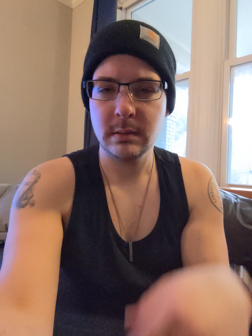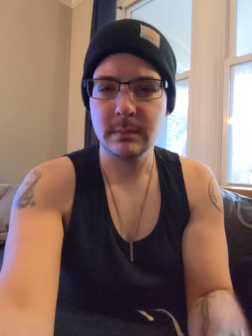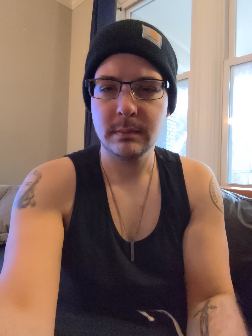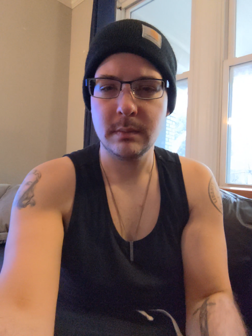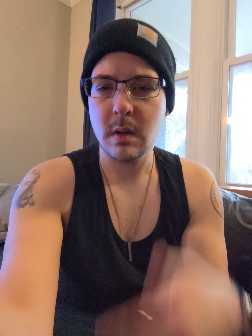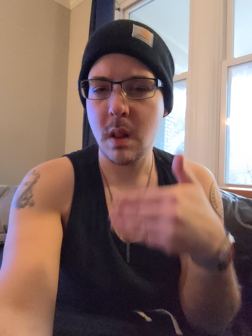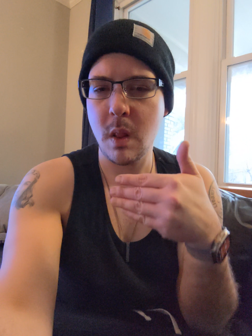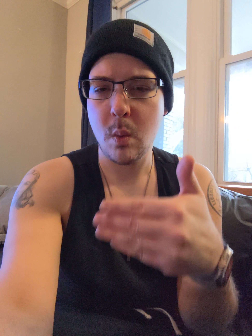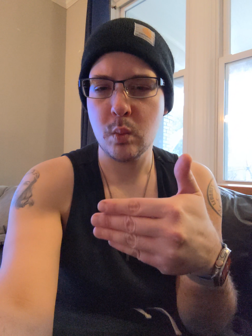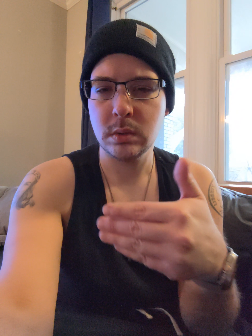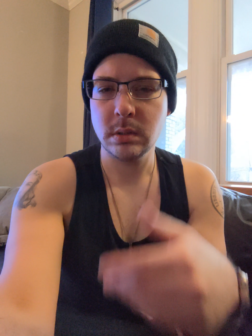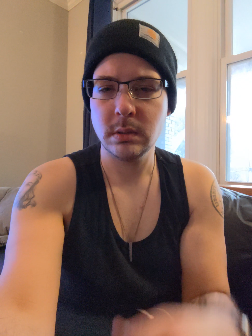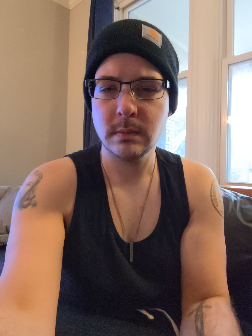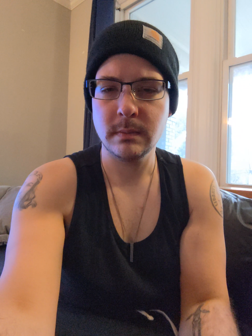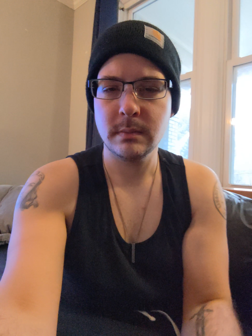close